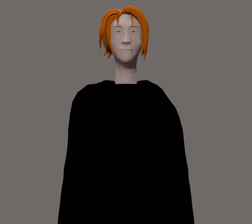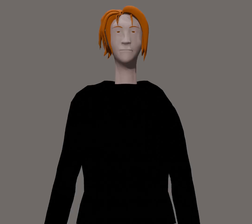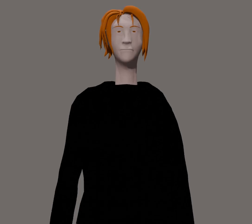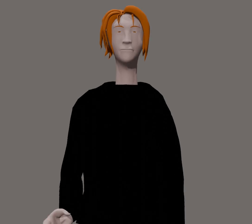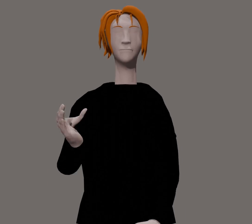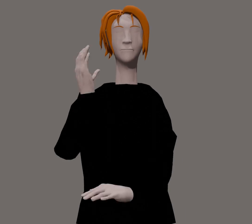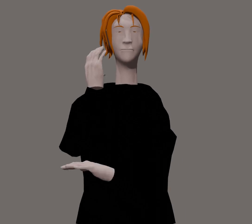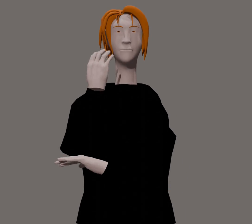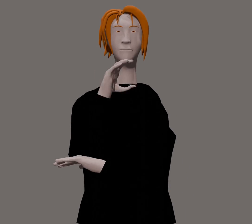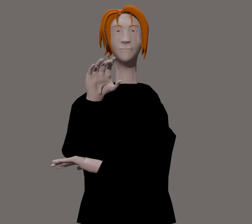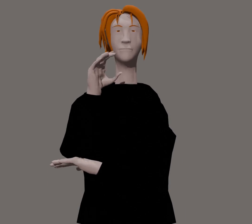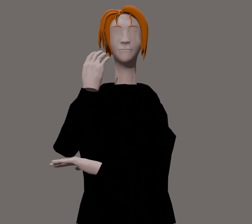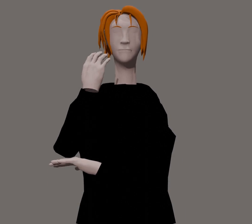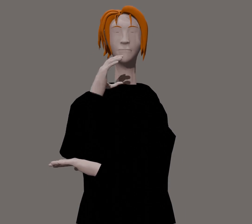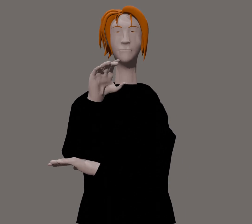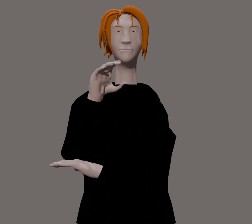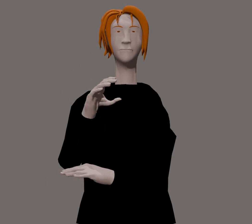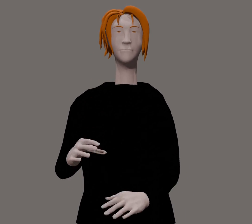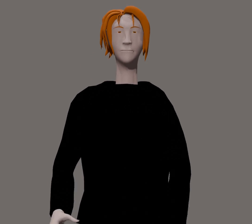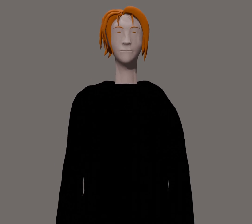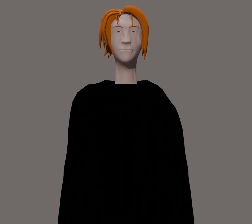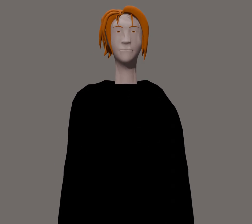Colombia